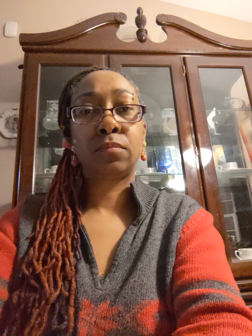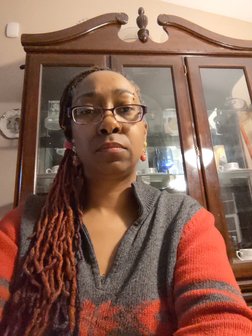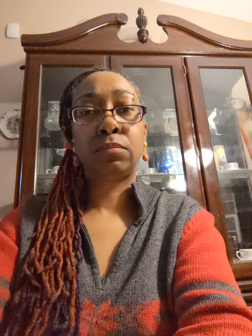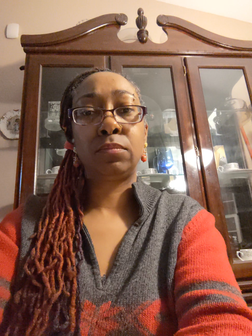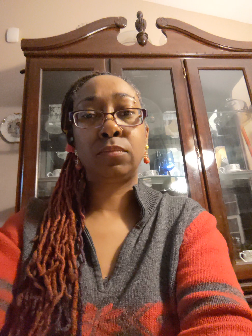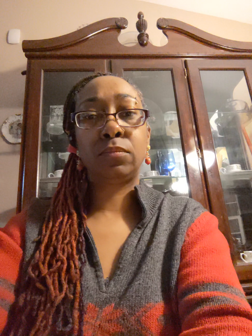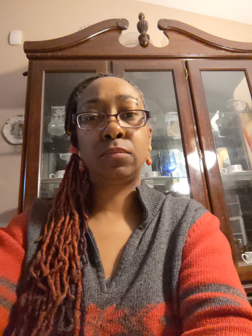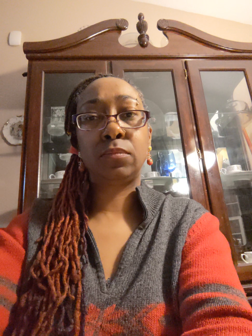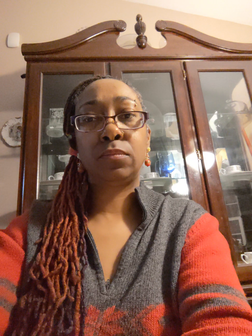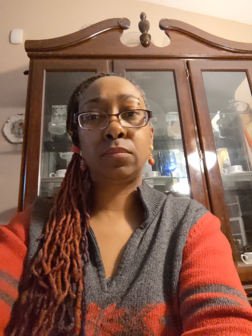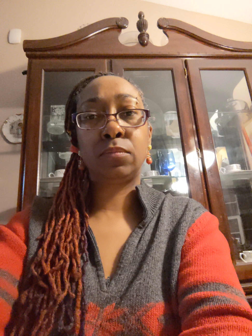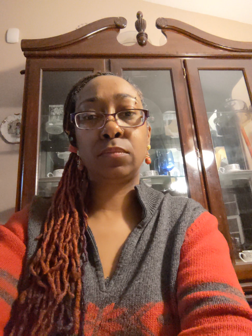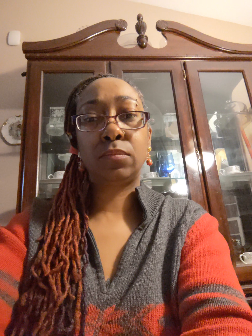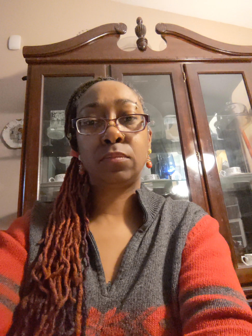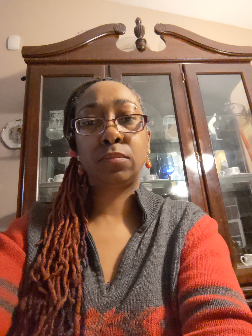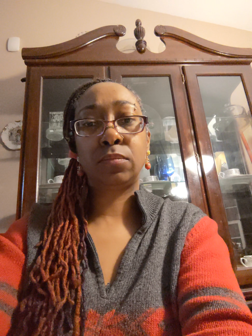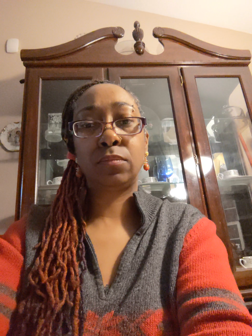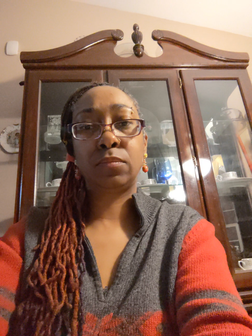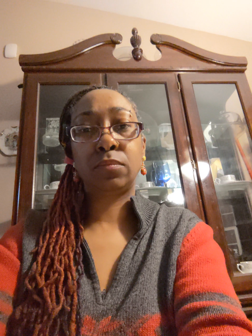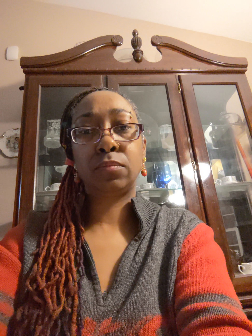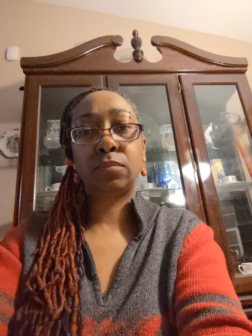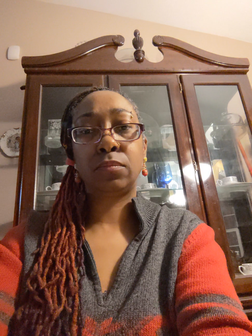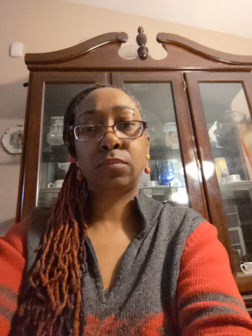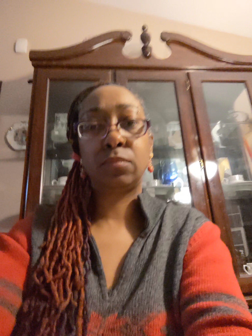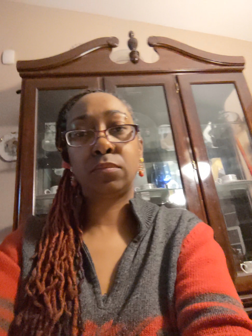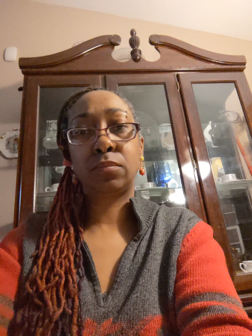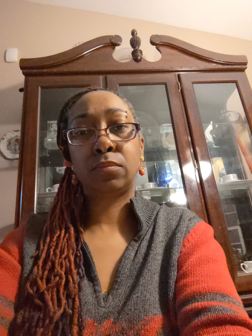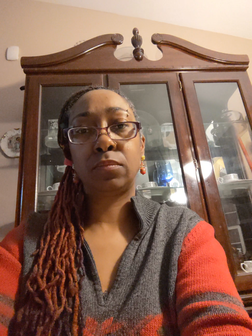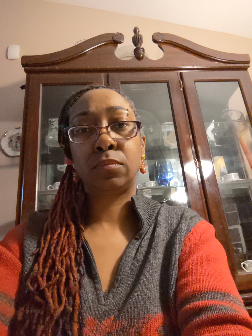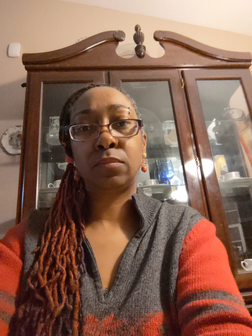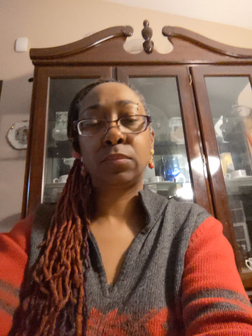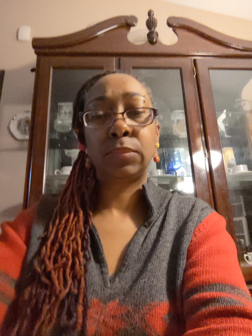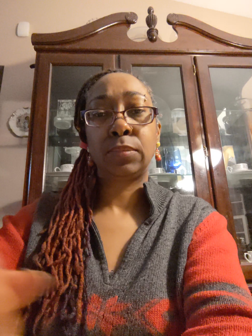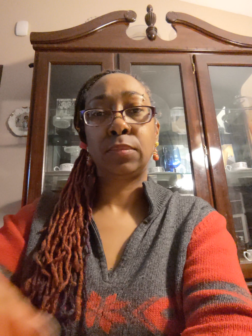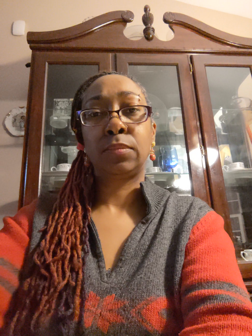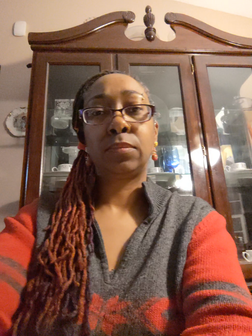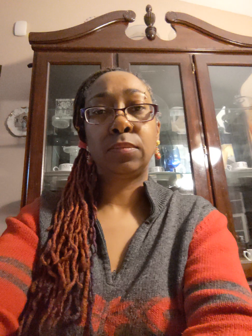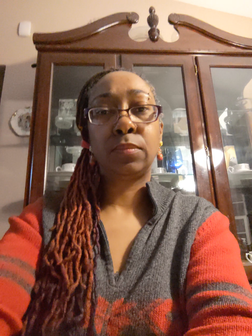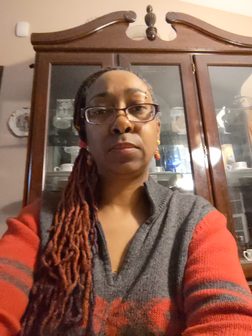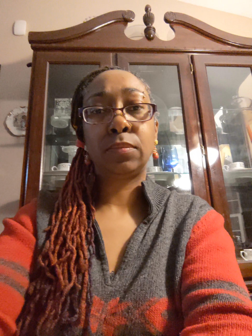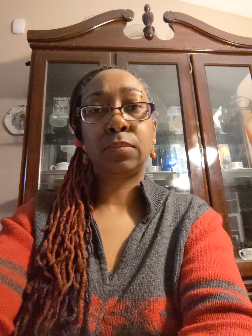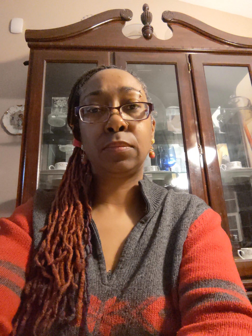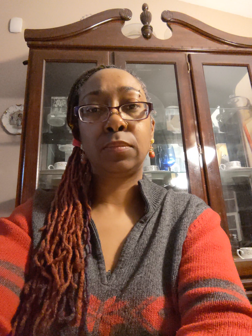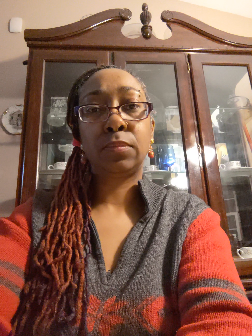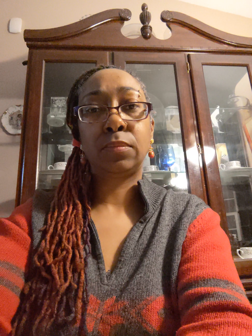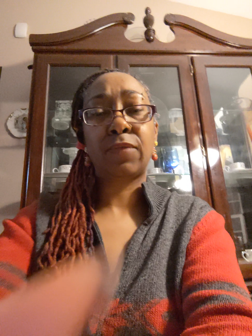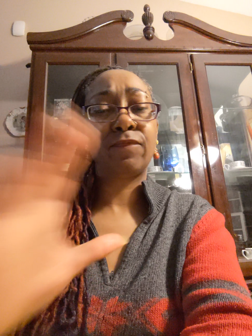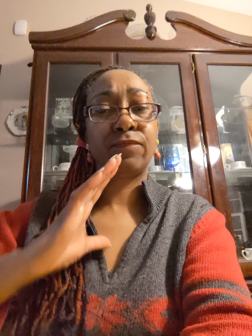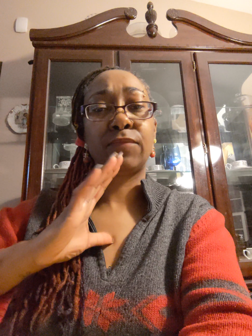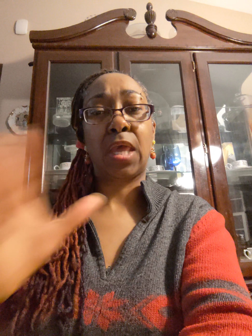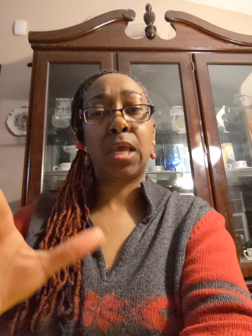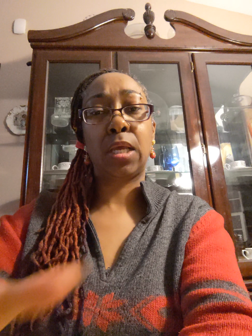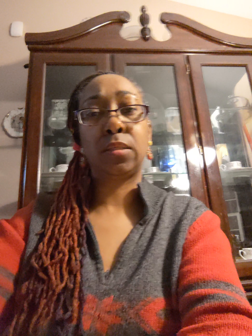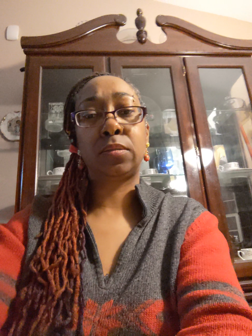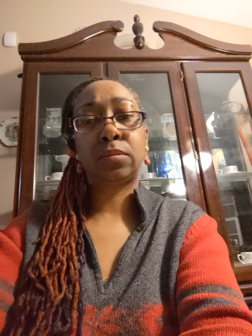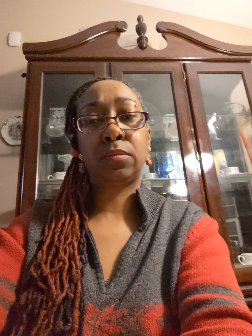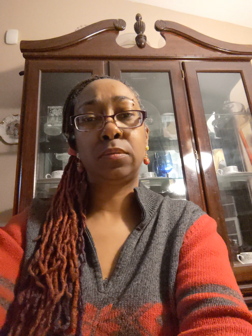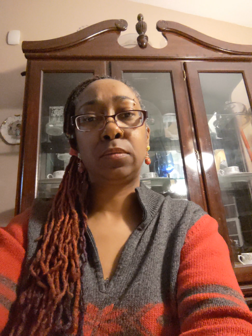fine